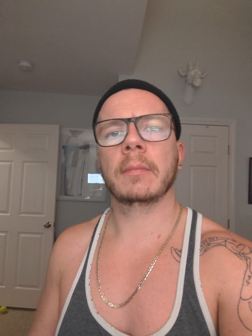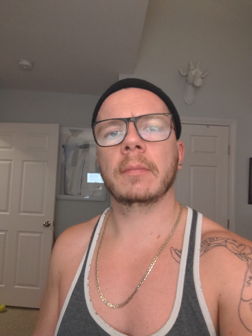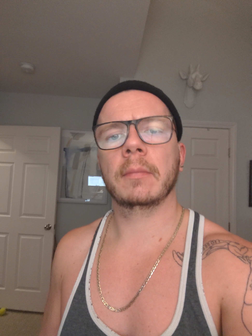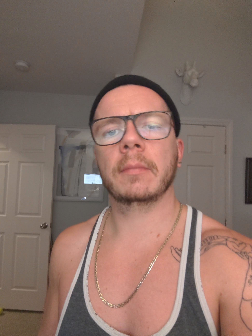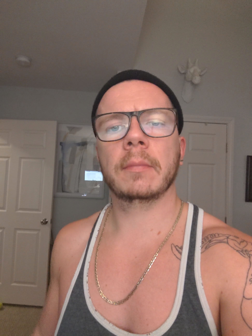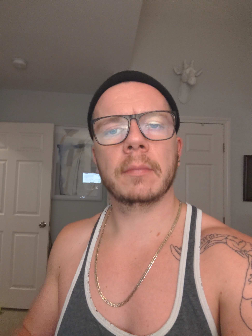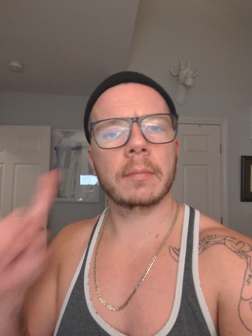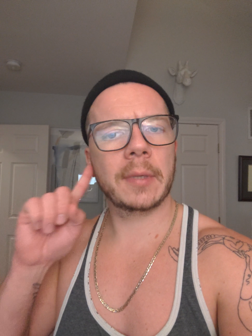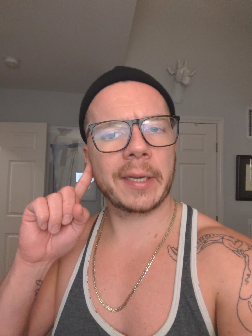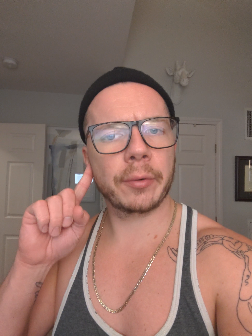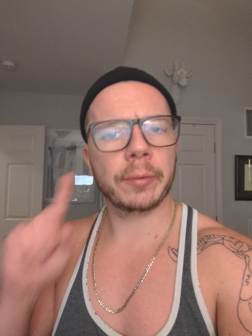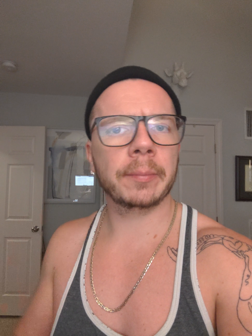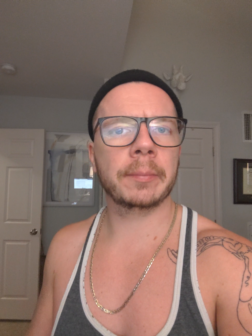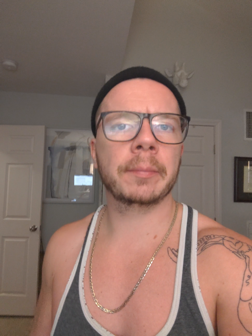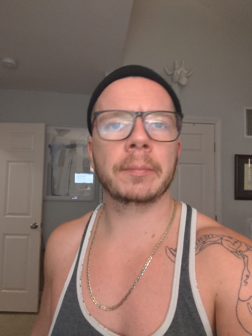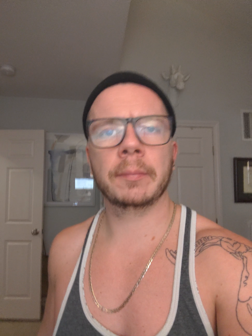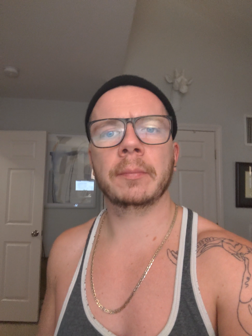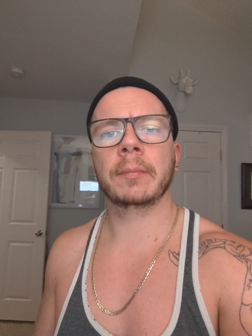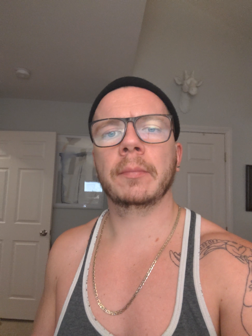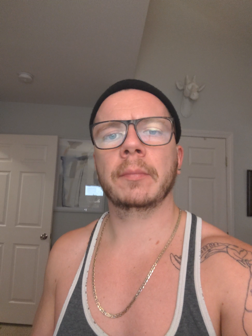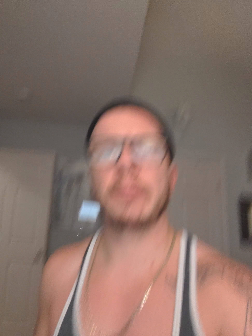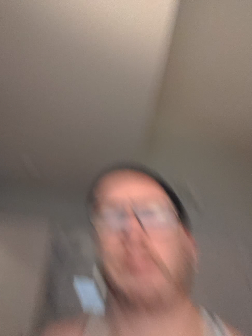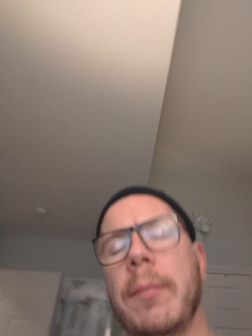ear